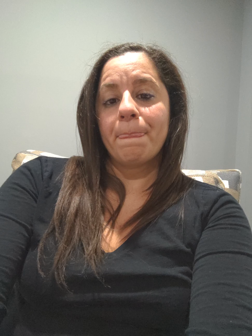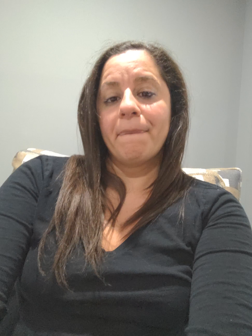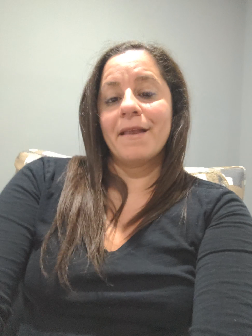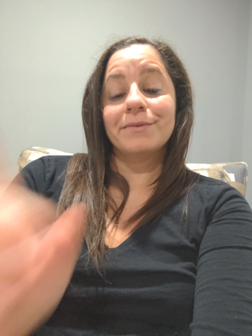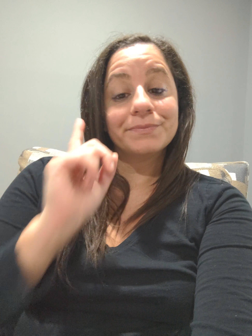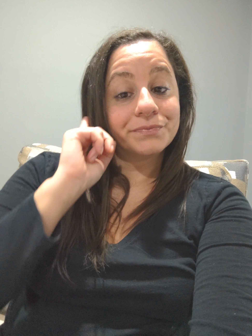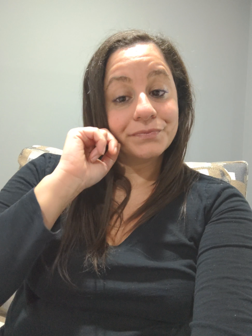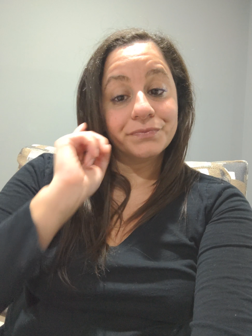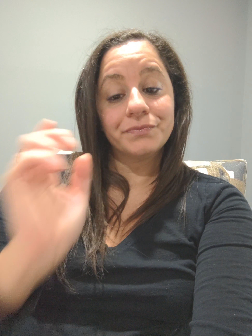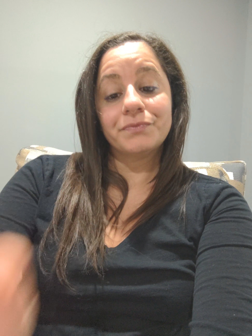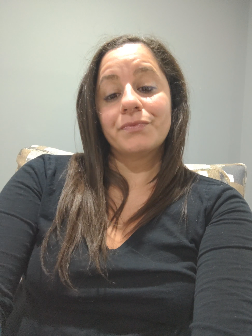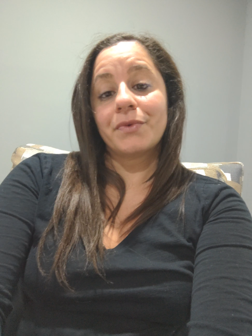ear